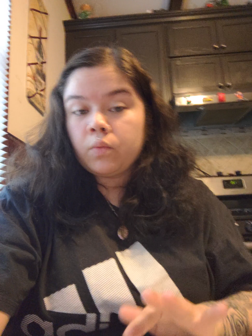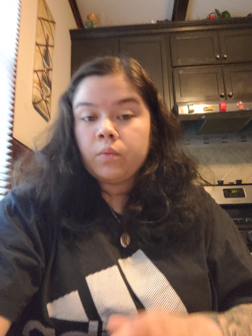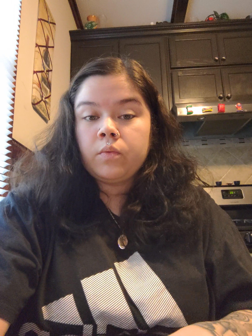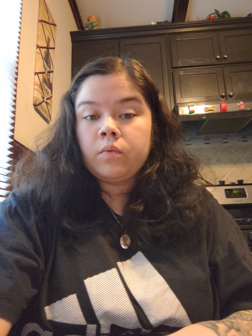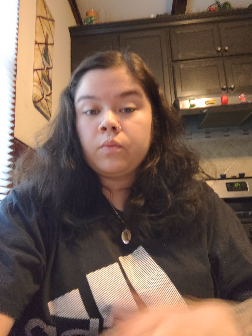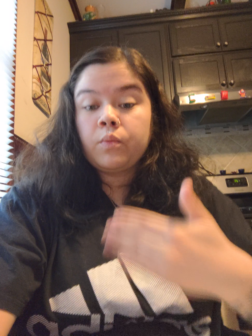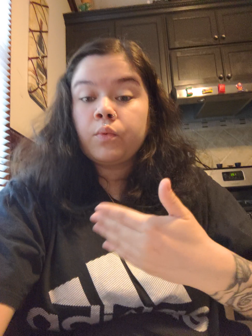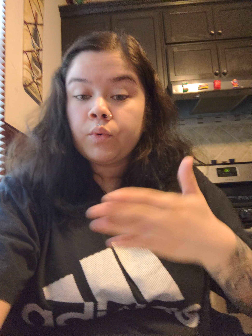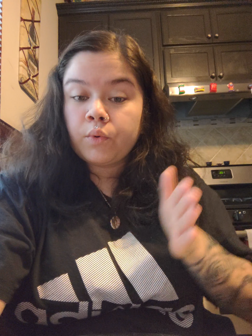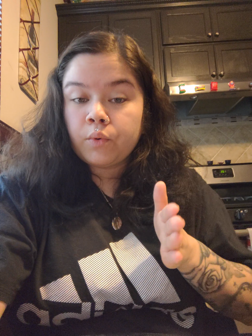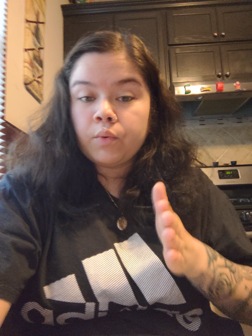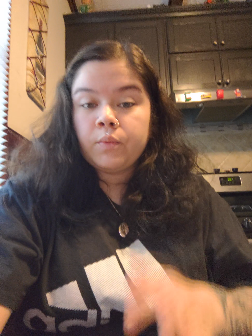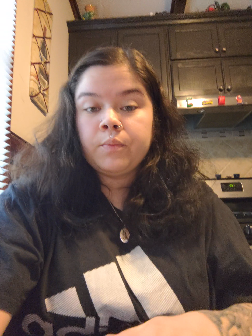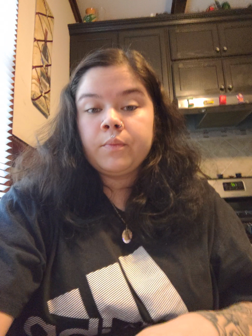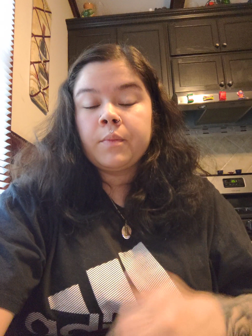room